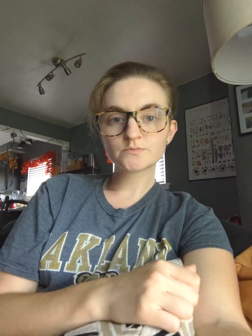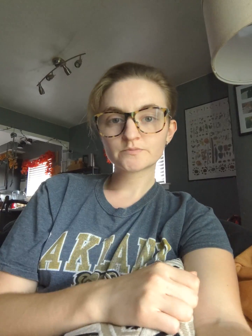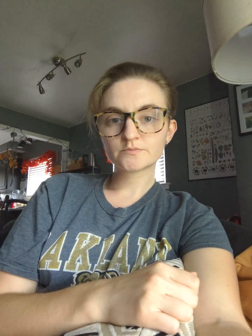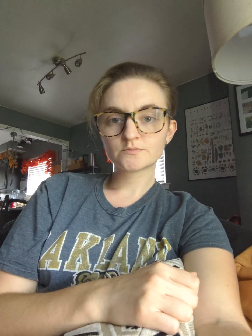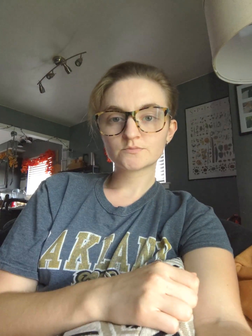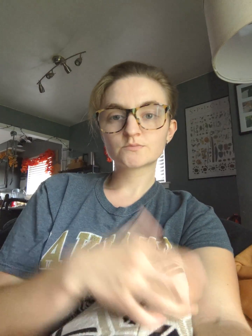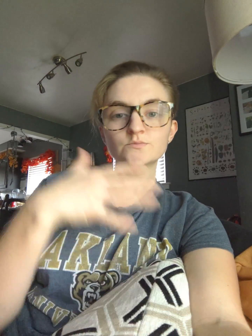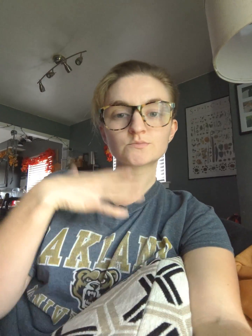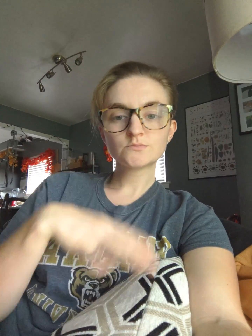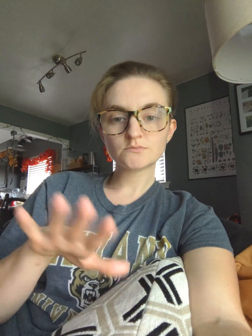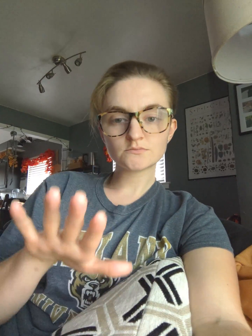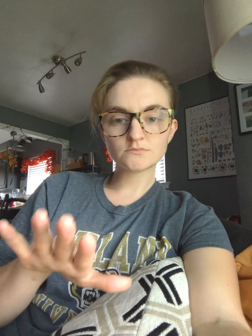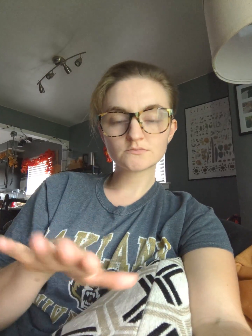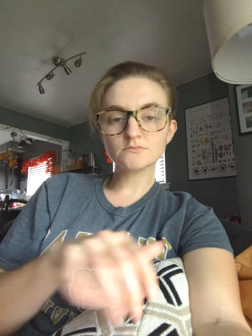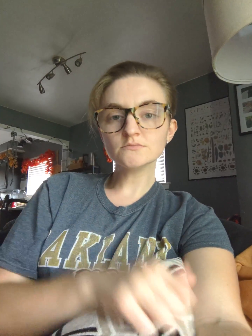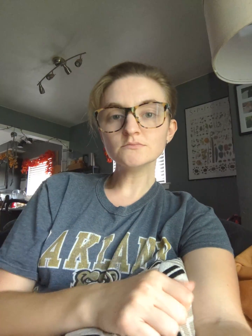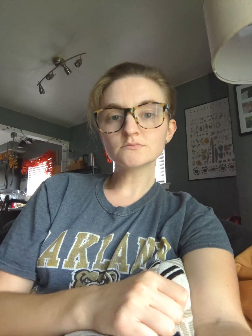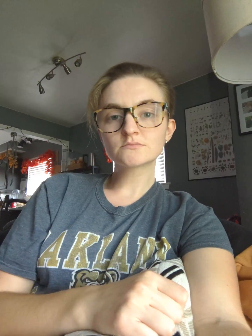dress